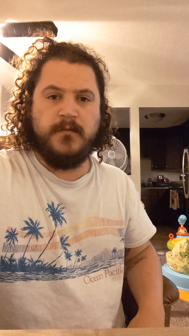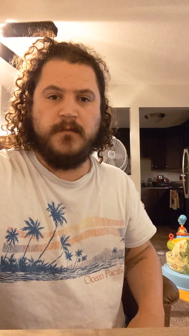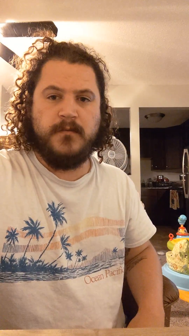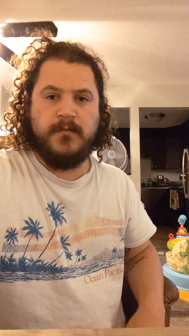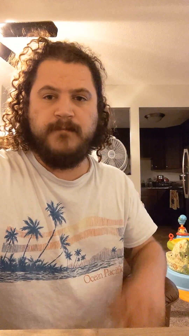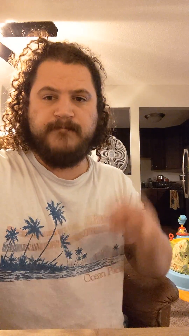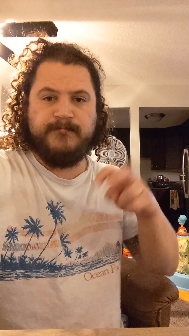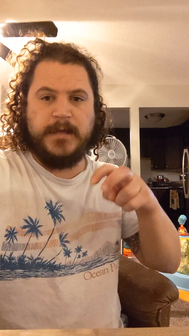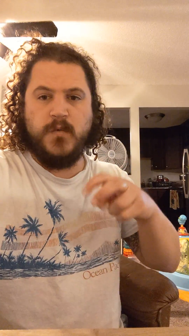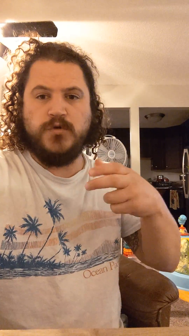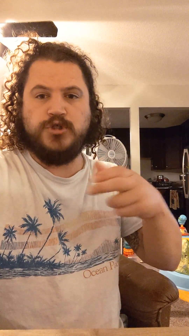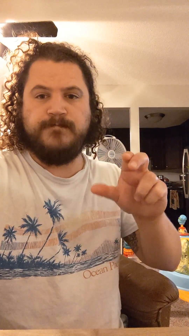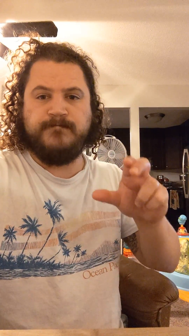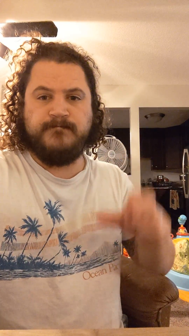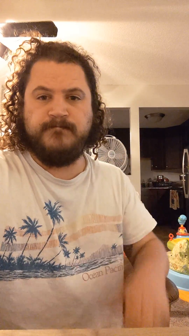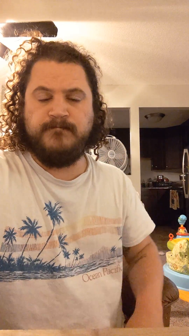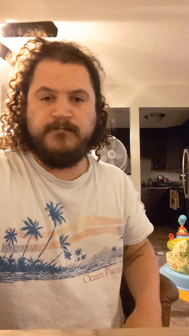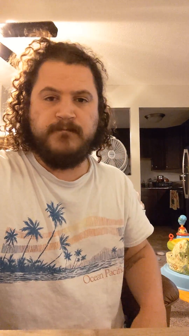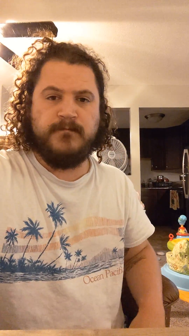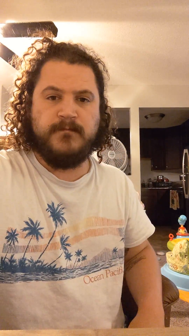potato chip